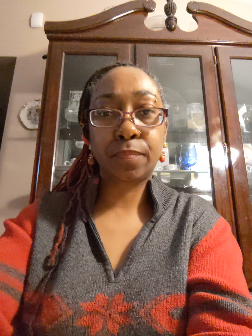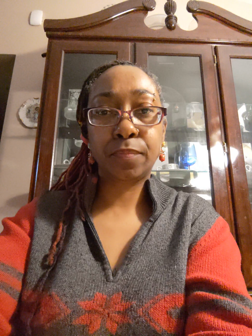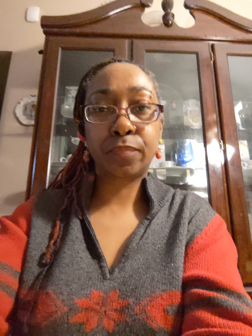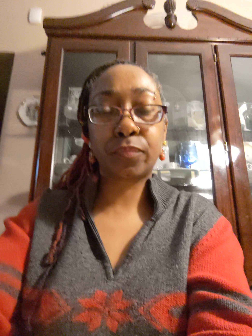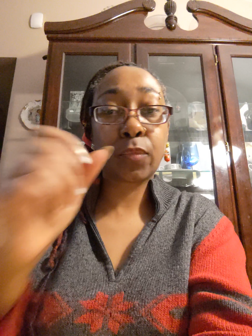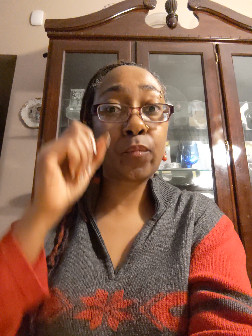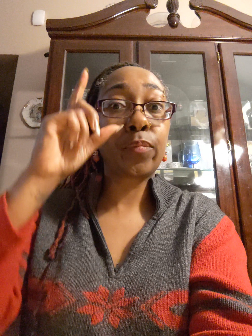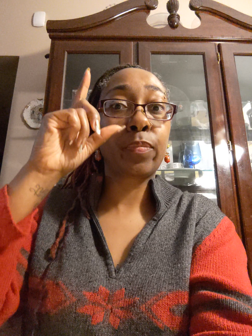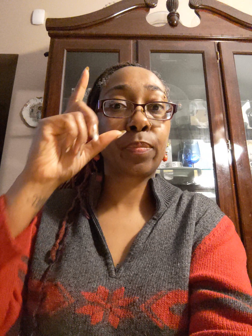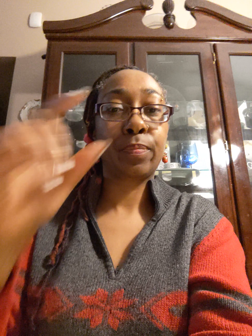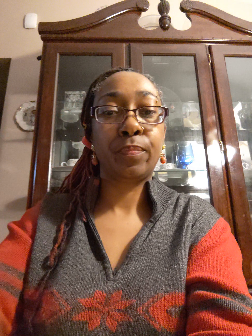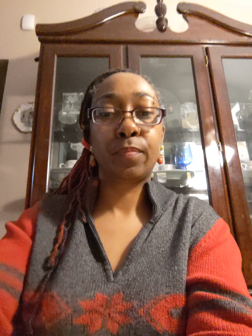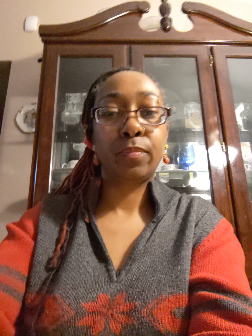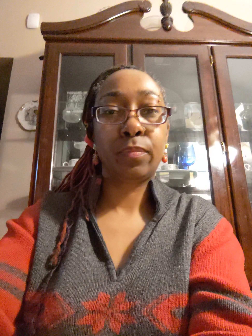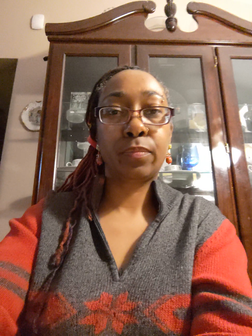awake